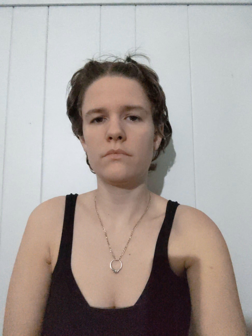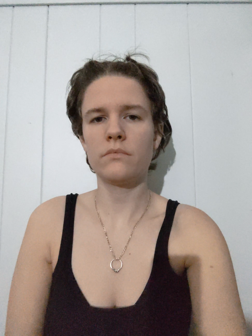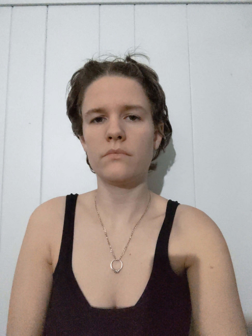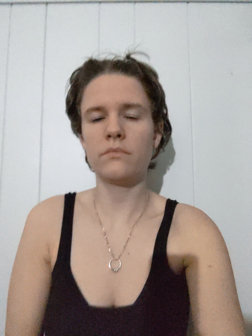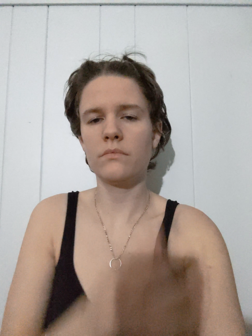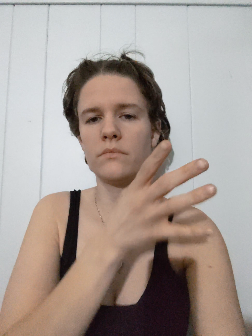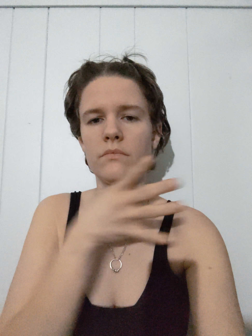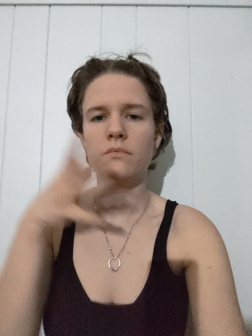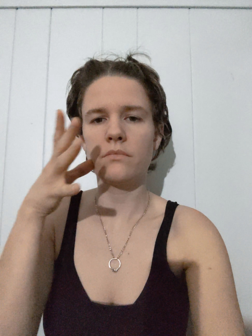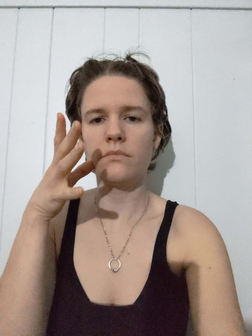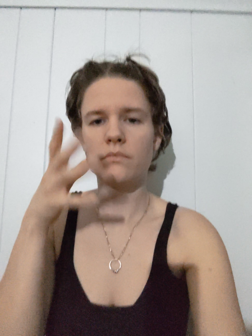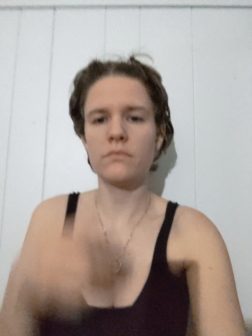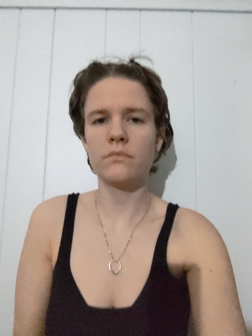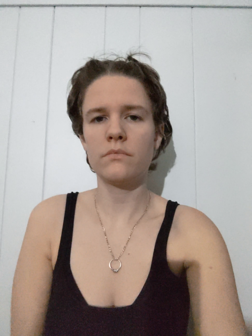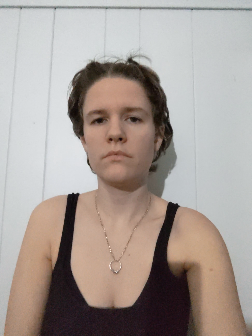farm